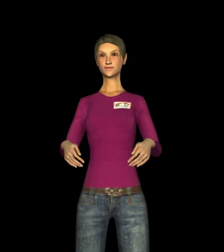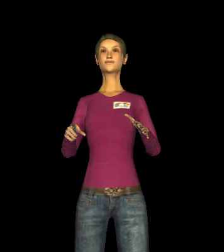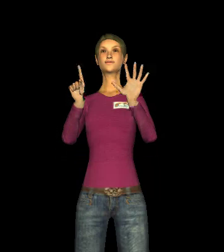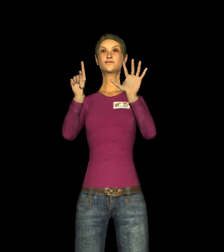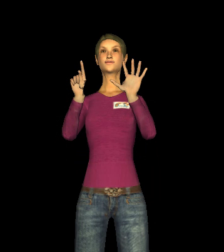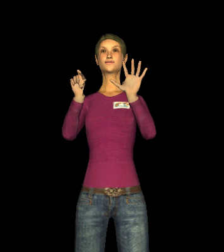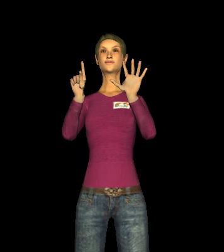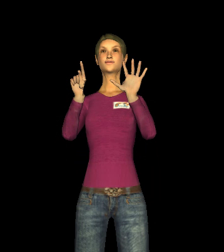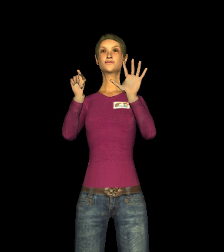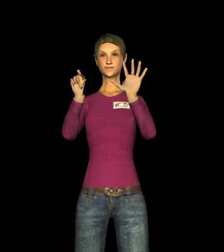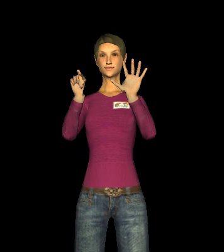70